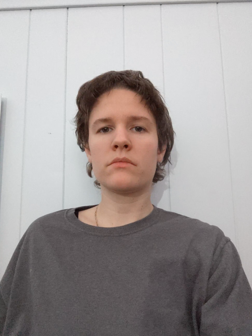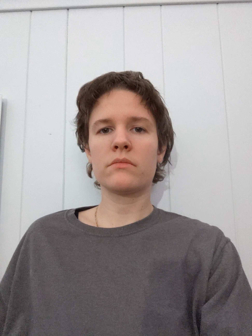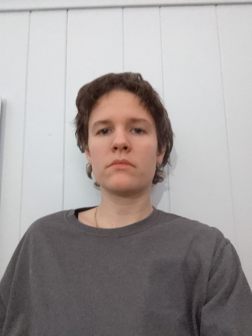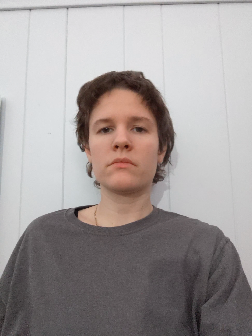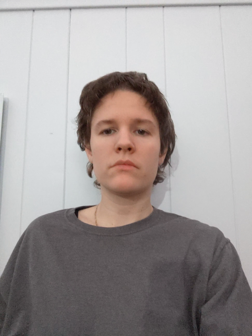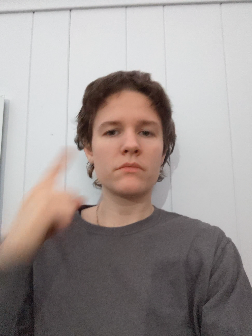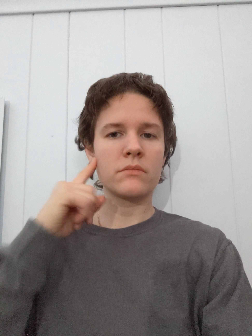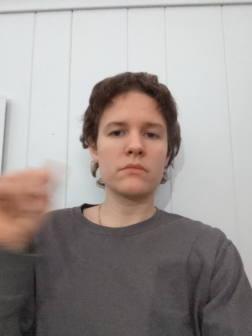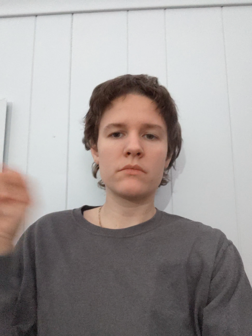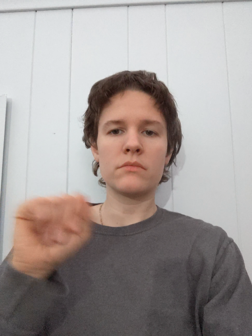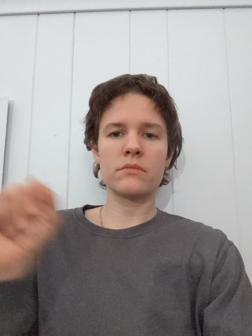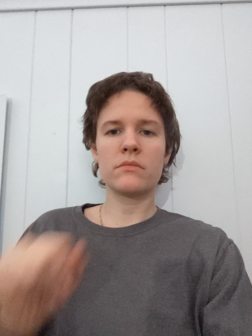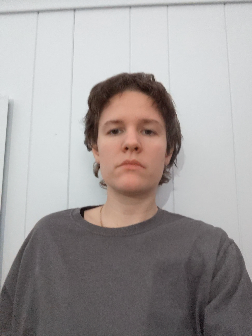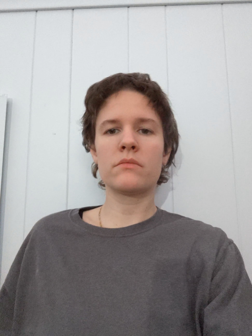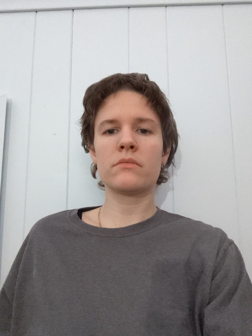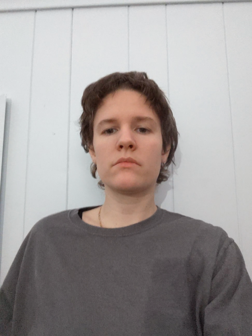loud